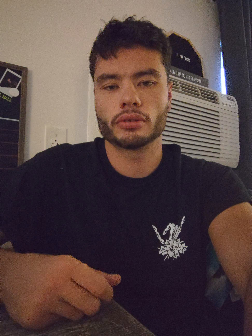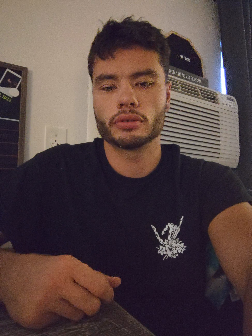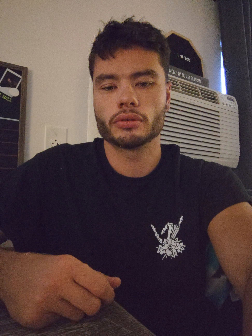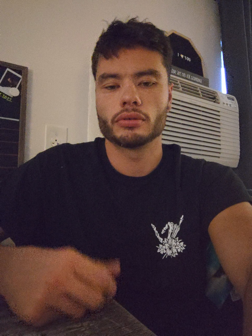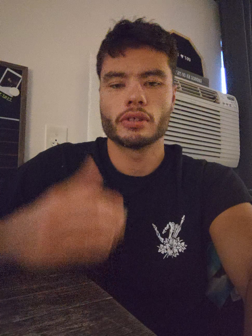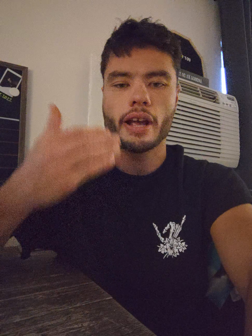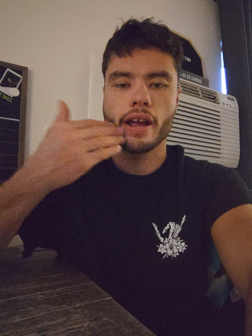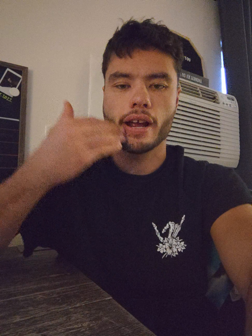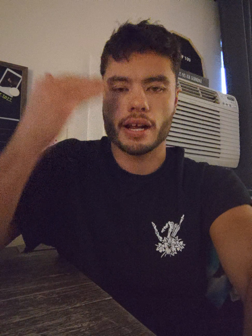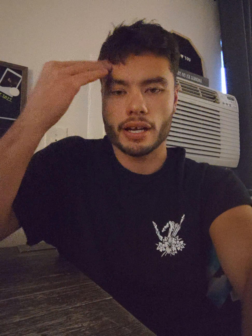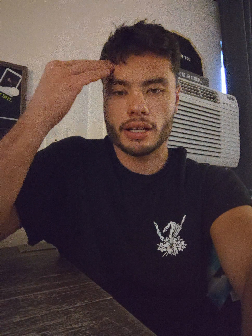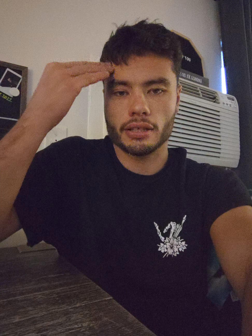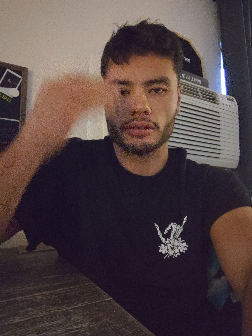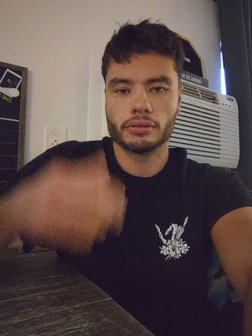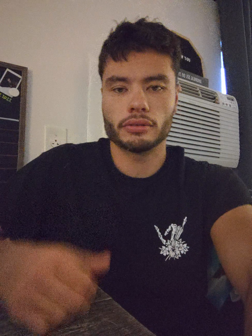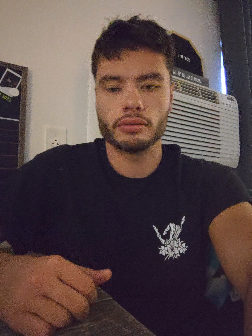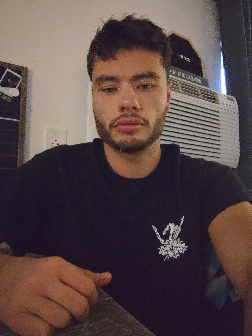head